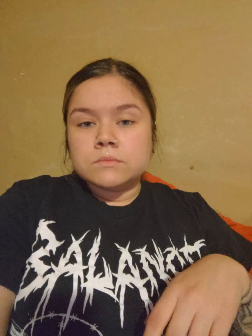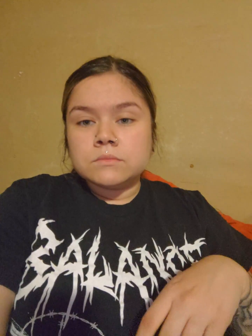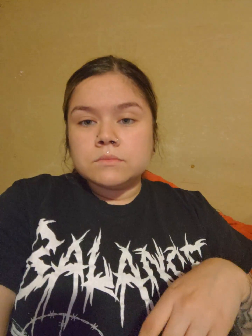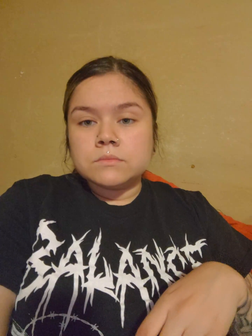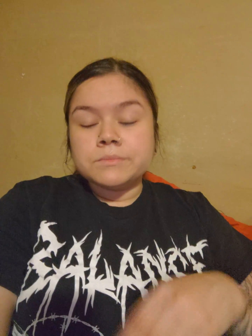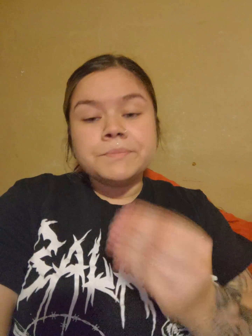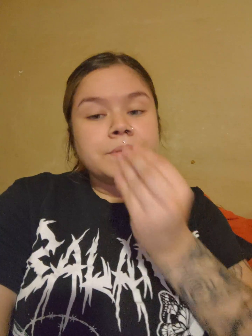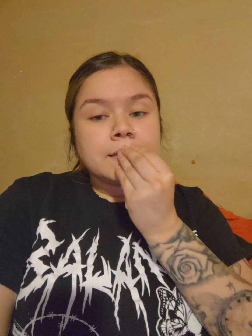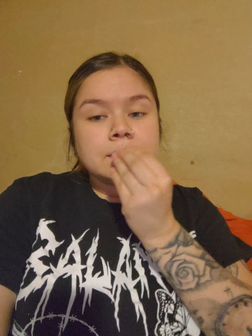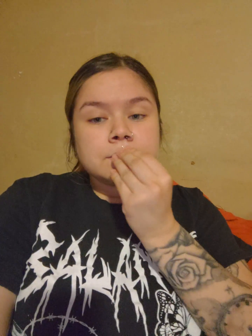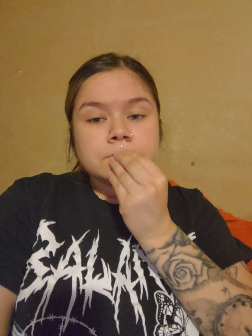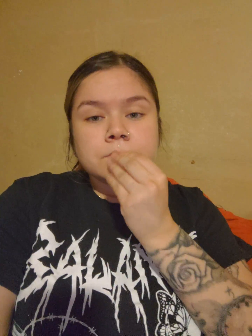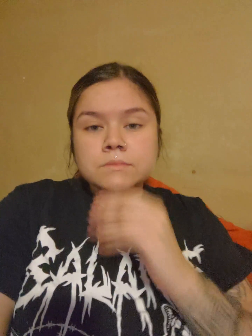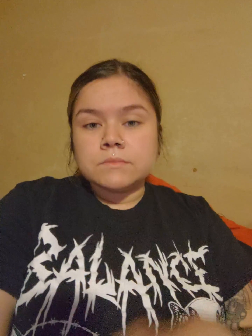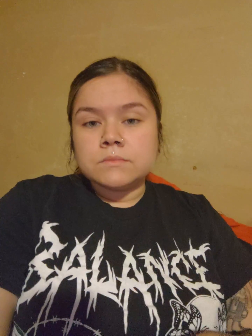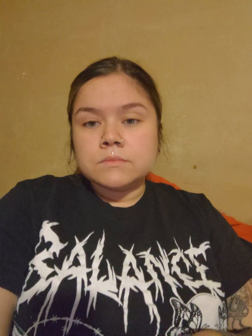eat